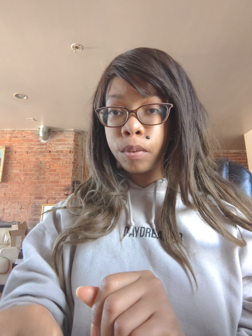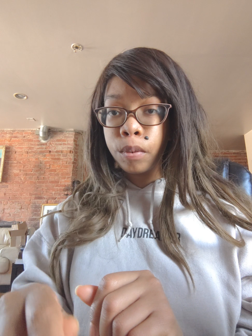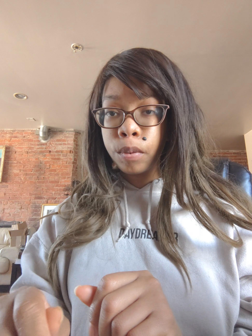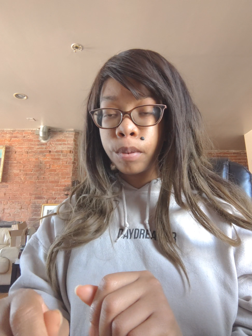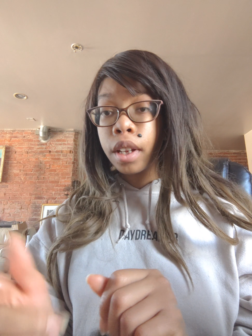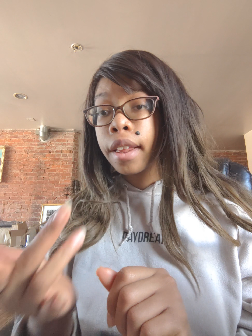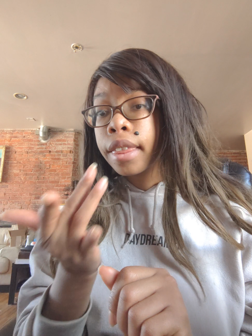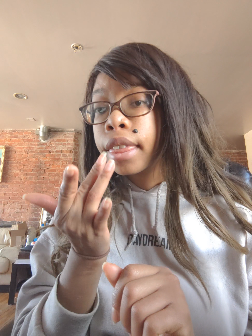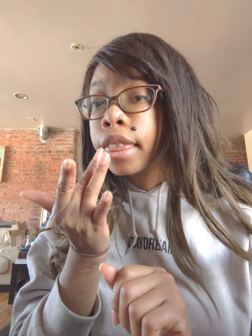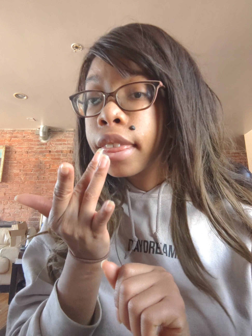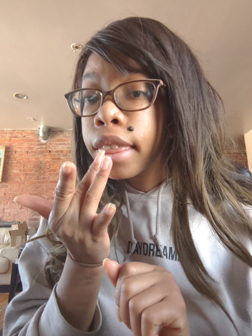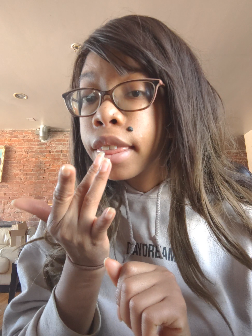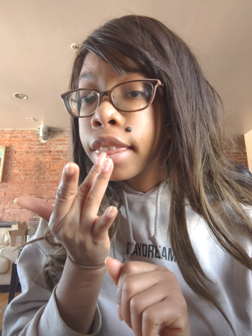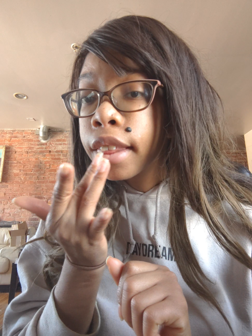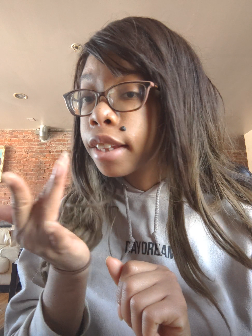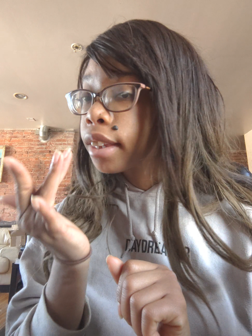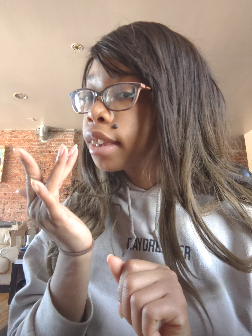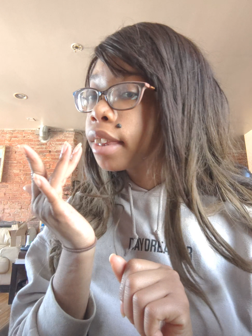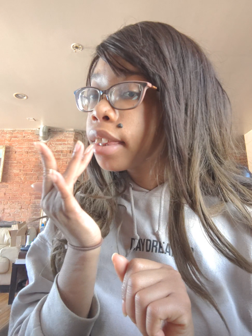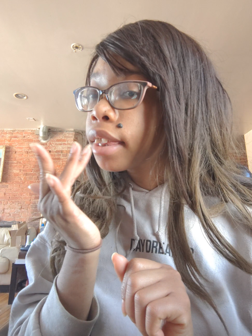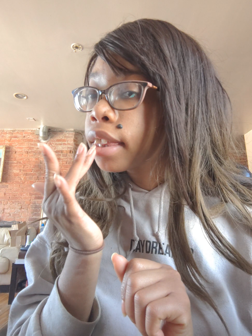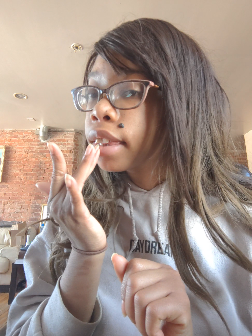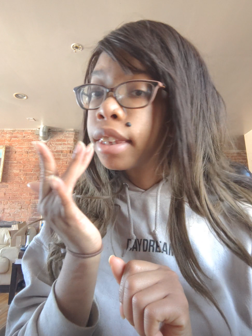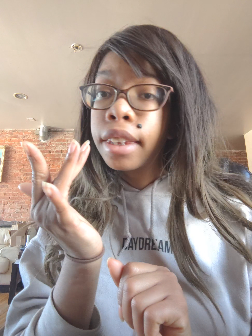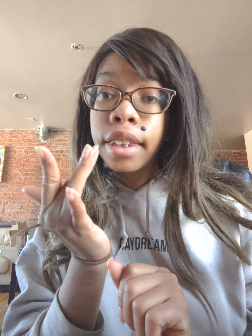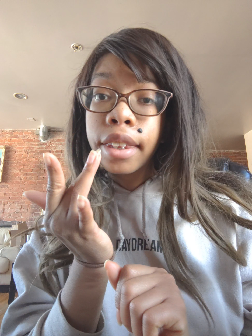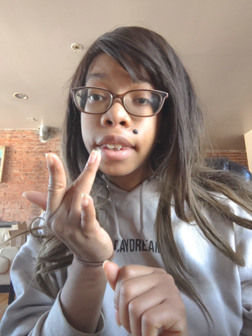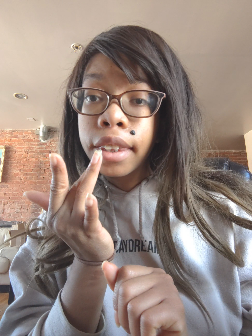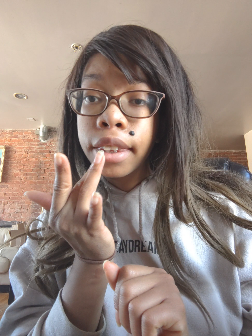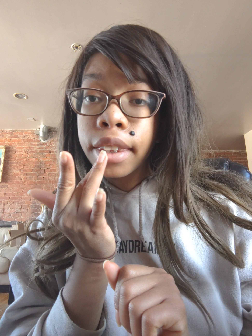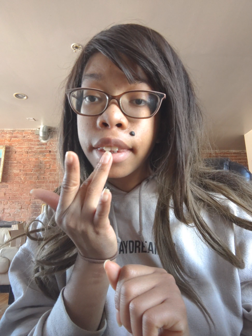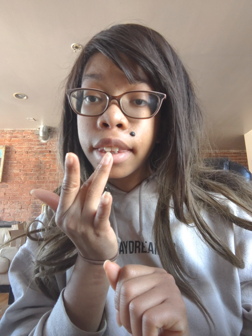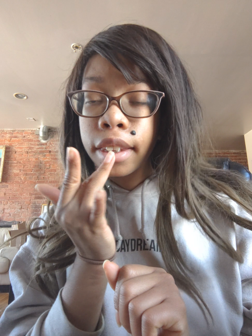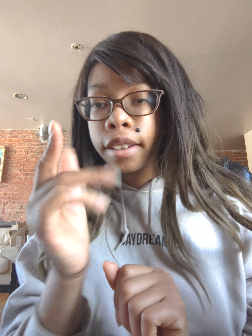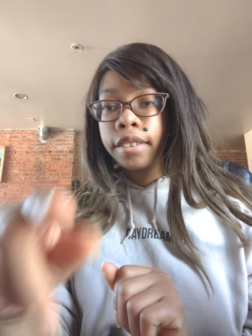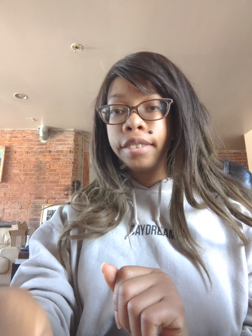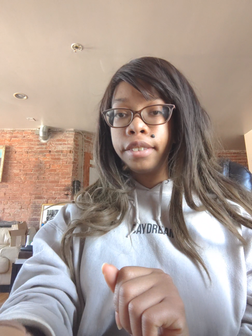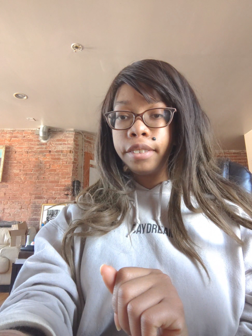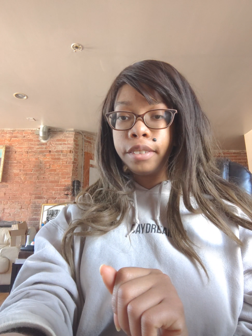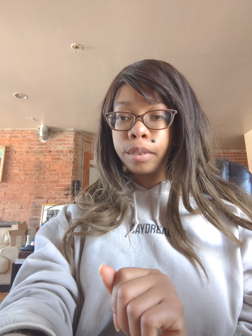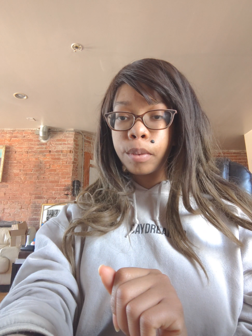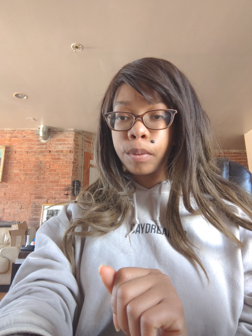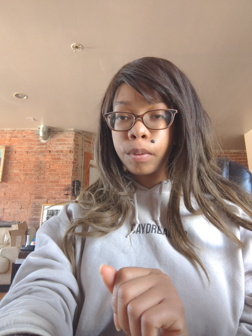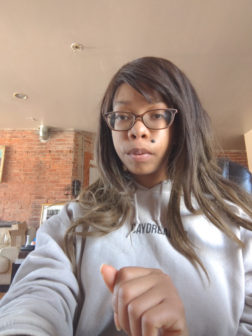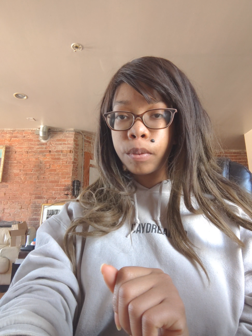taste